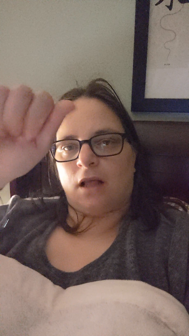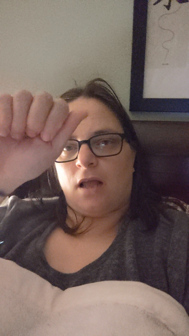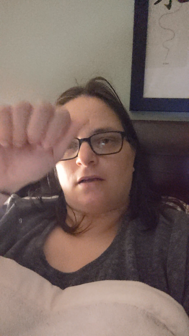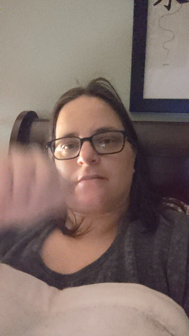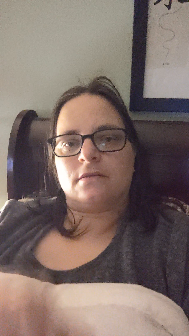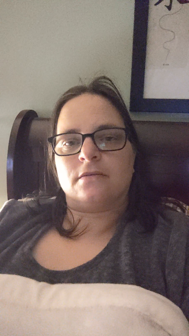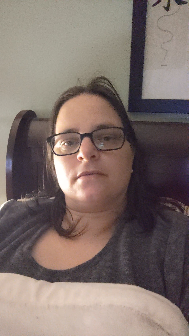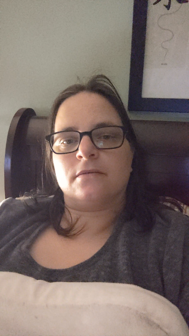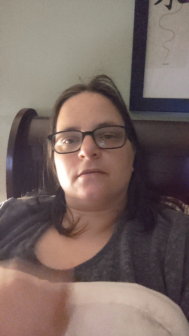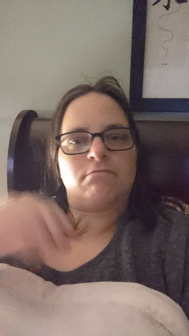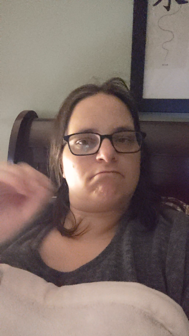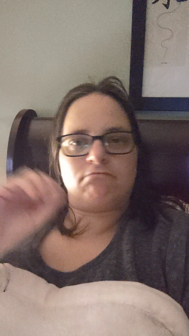none